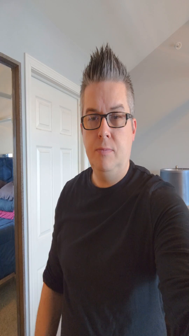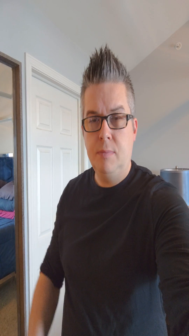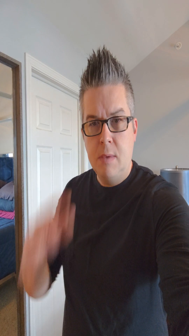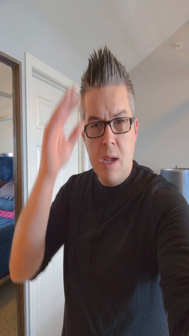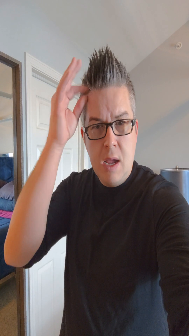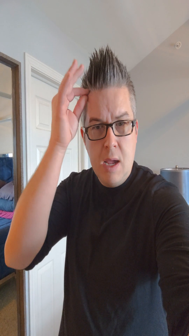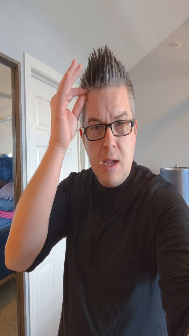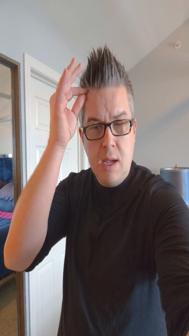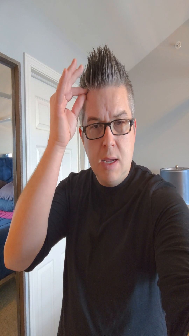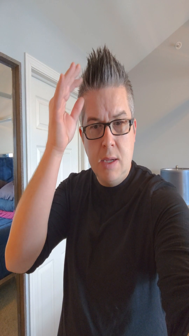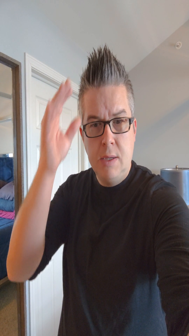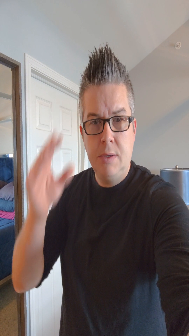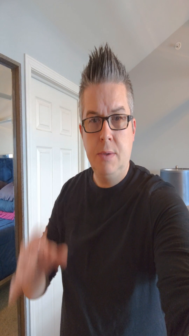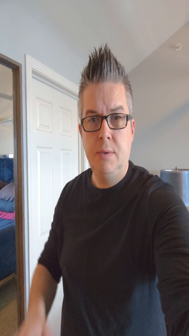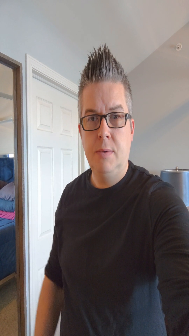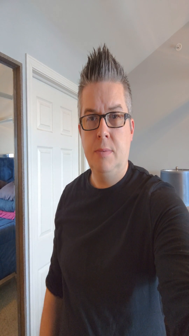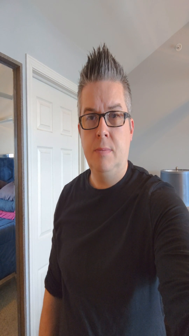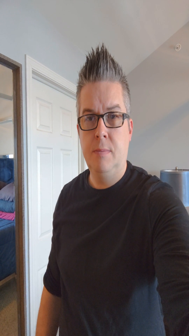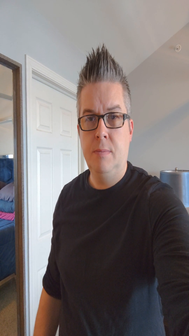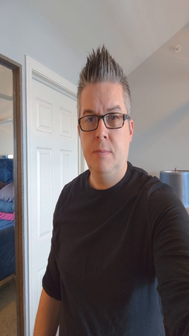hair